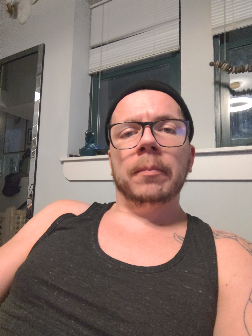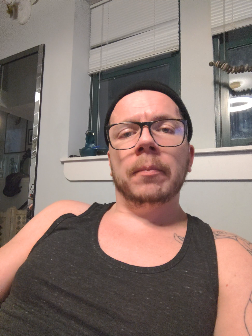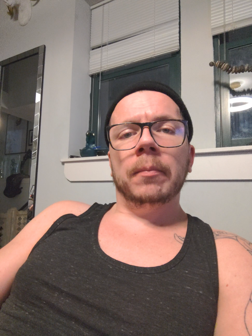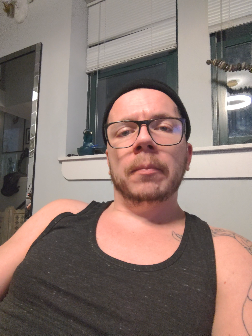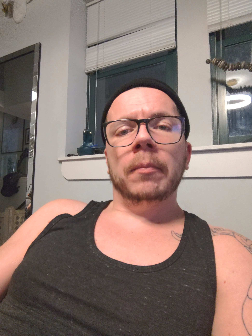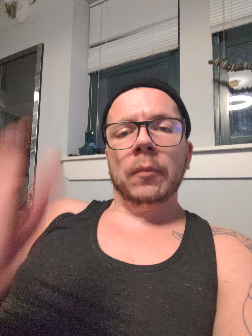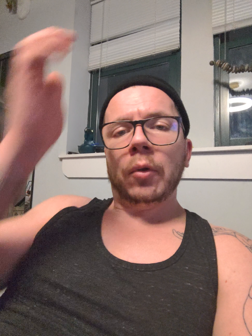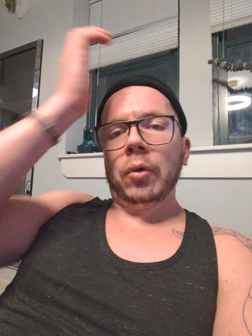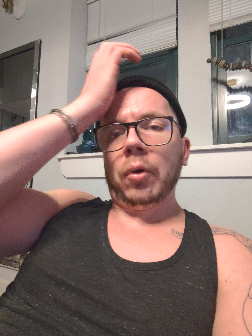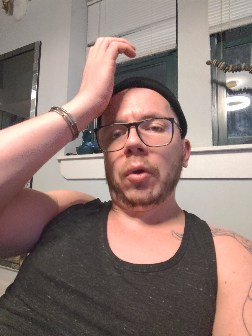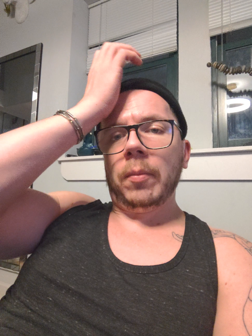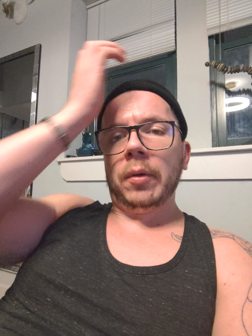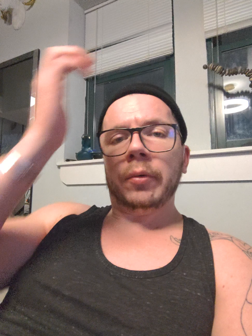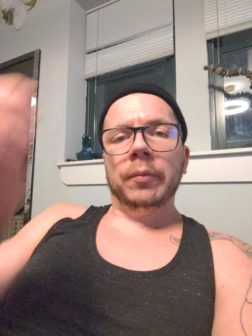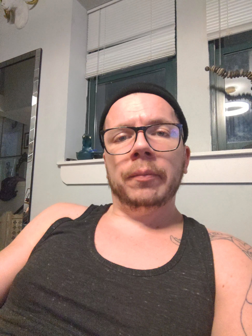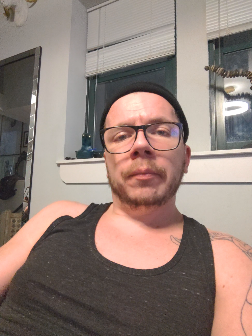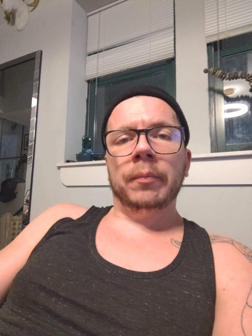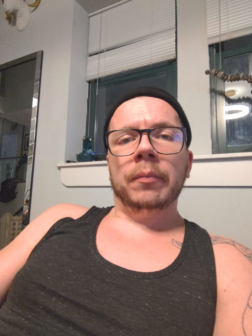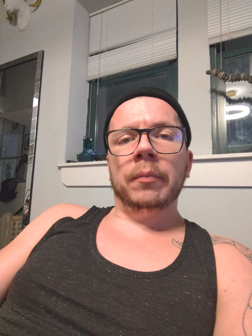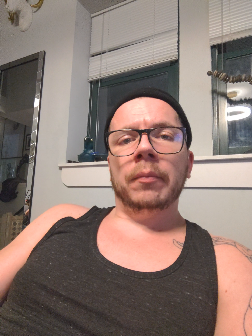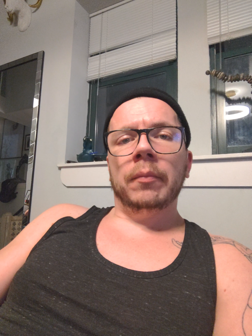garbage